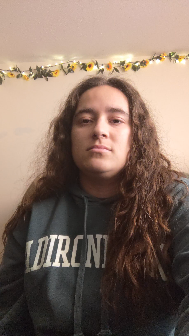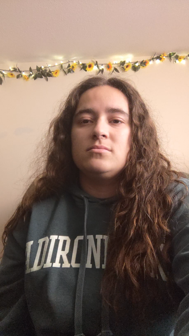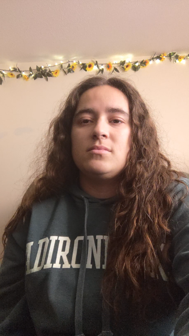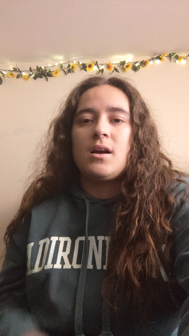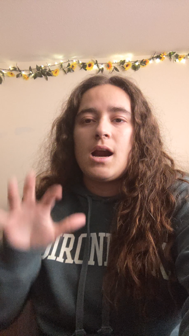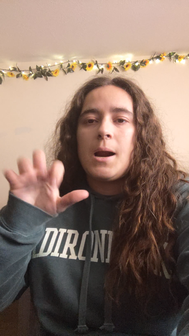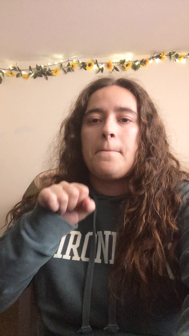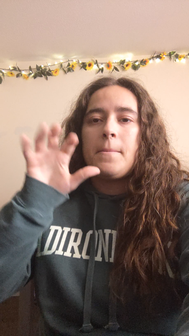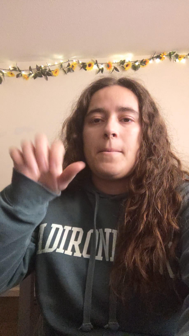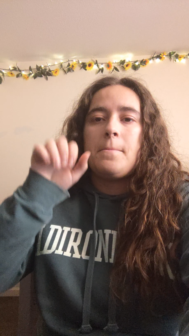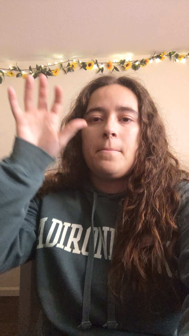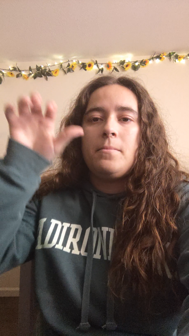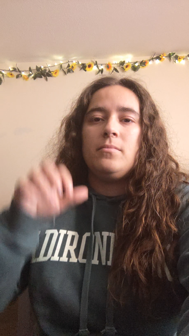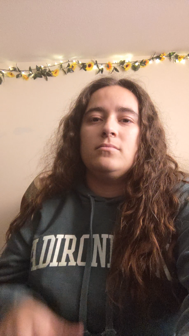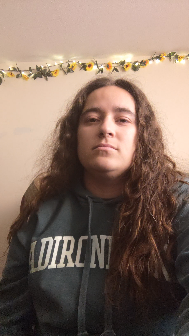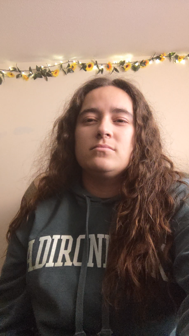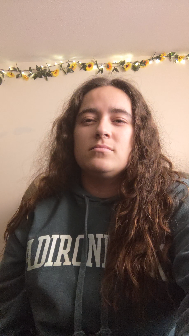climb